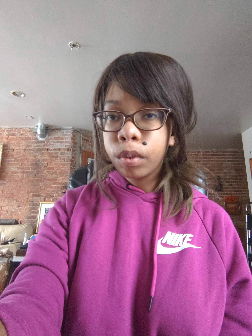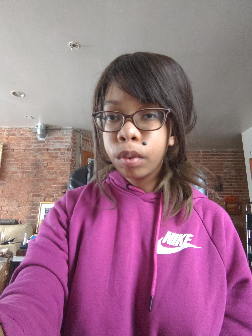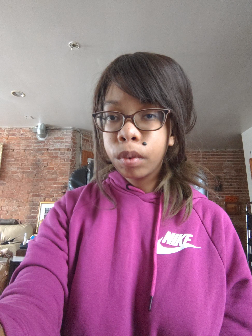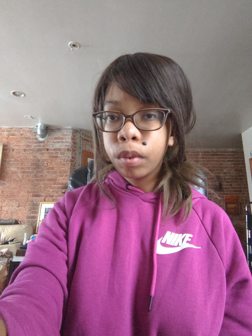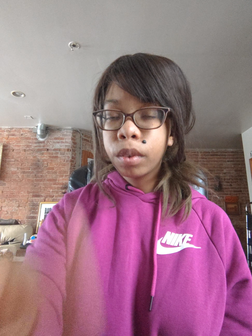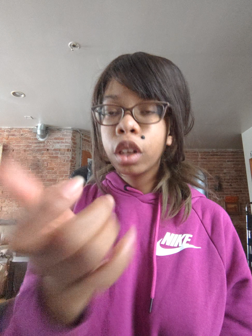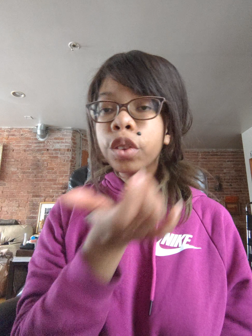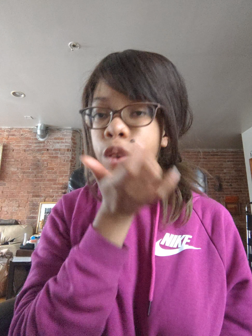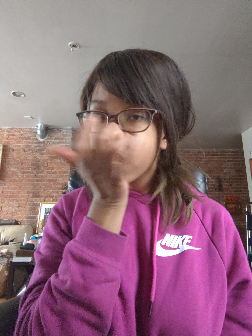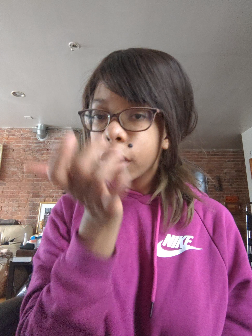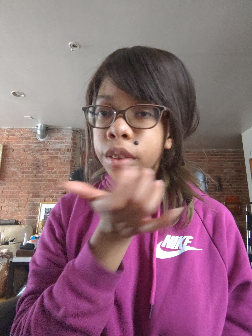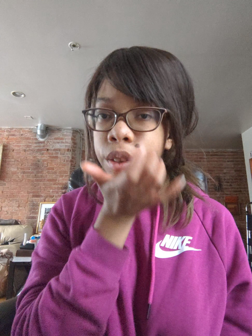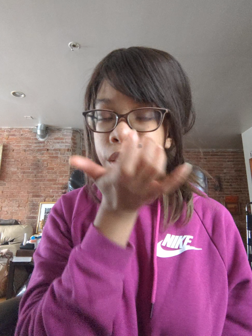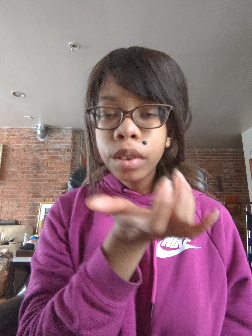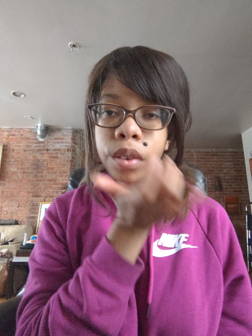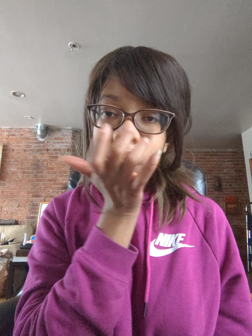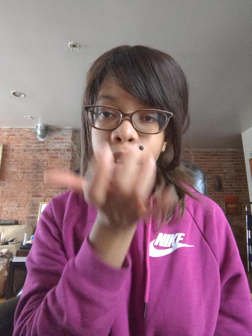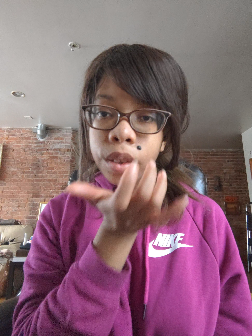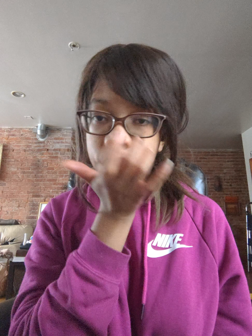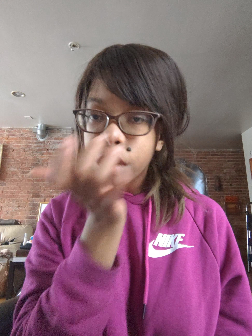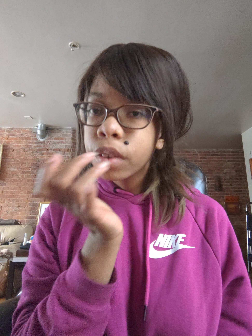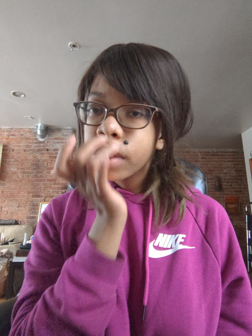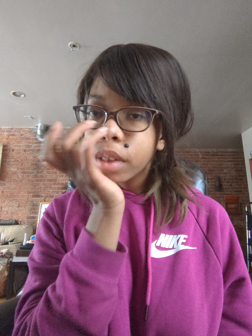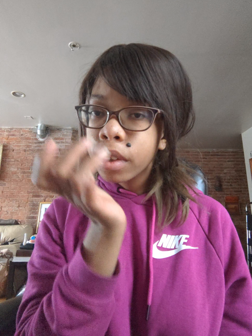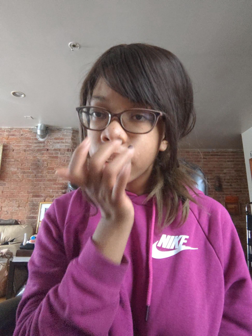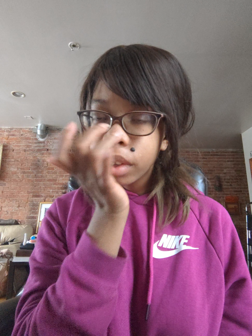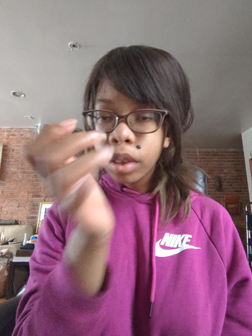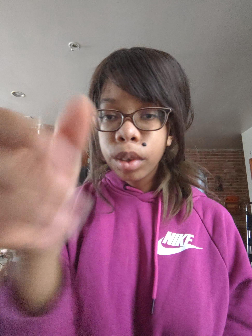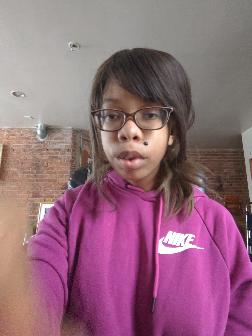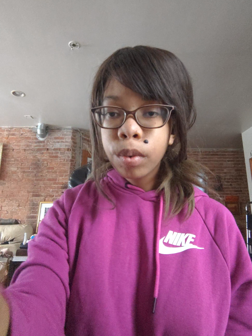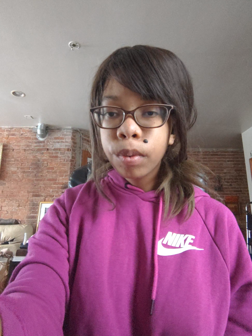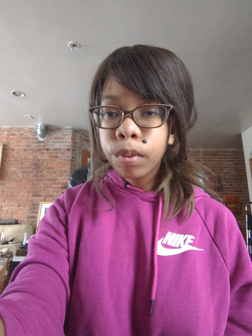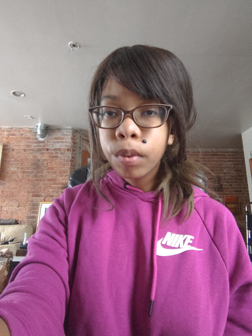grass